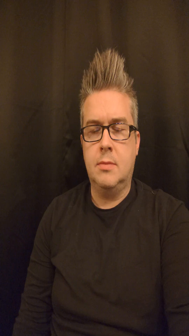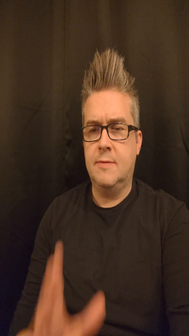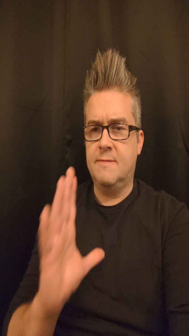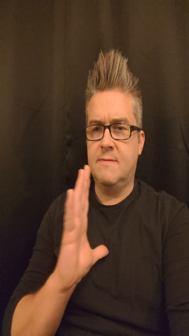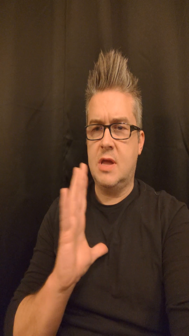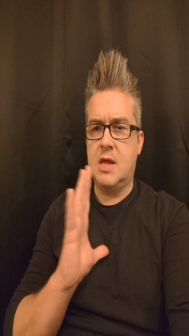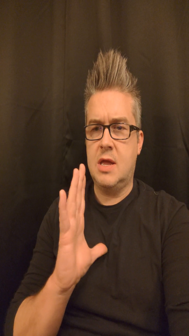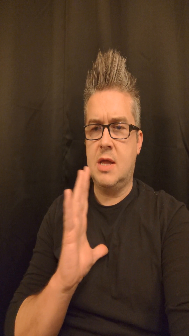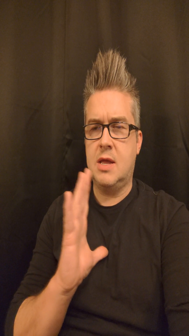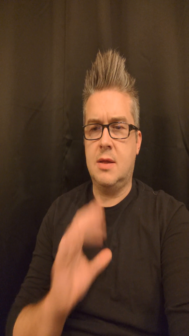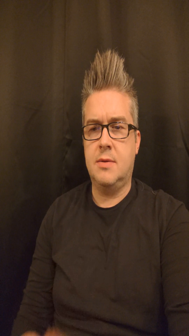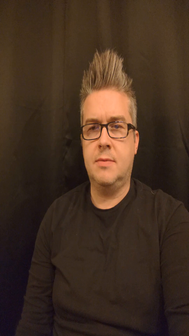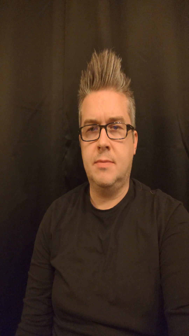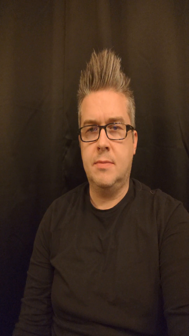fine